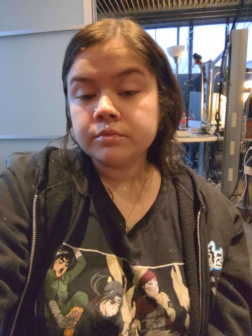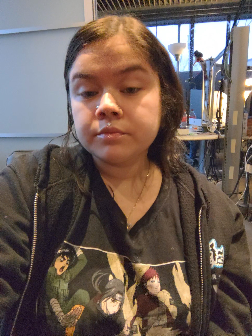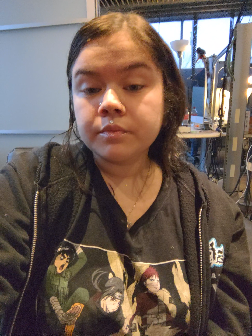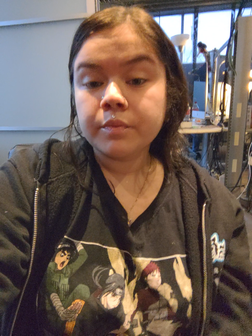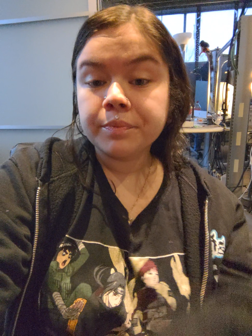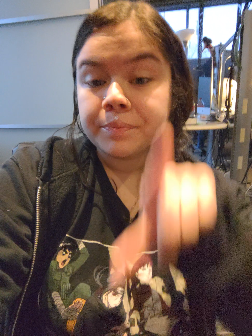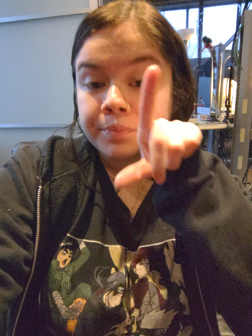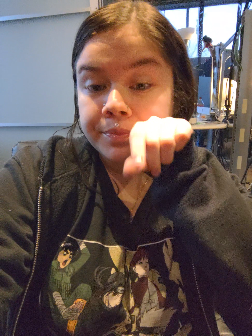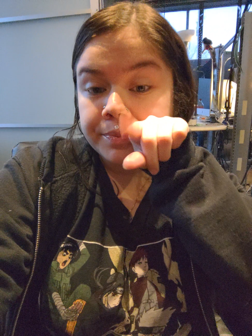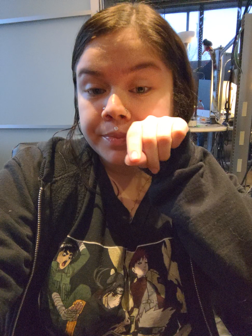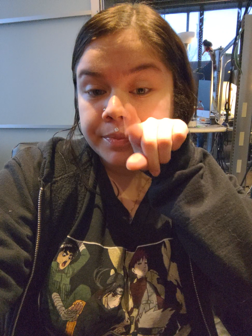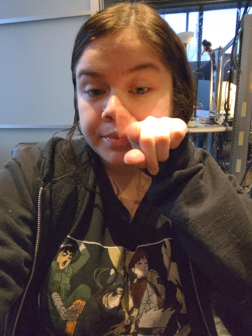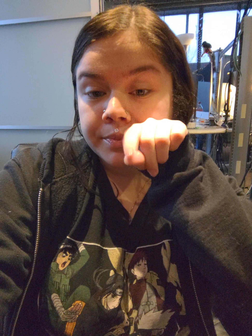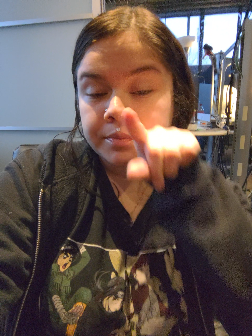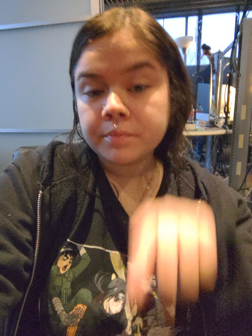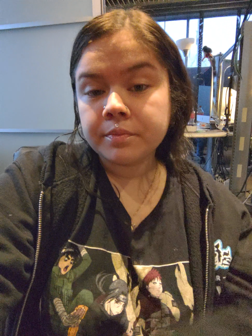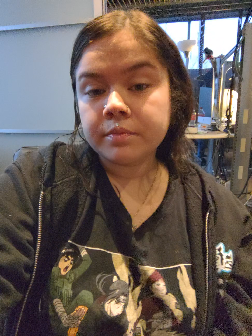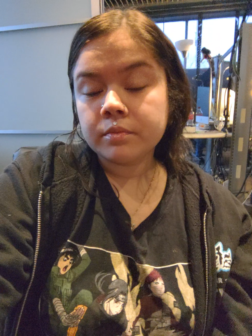bird